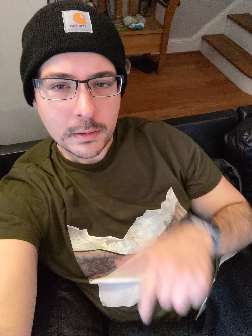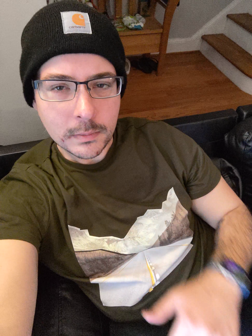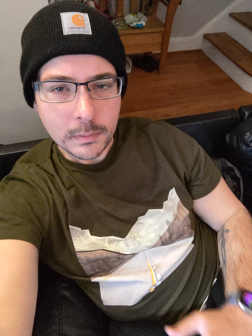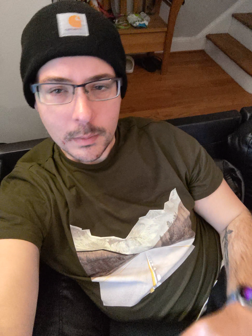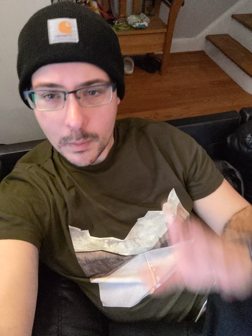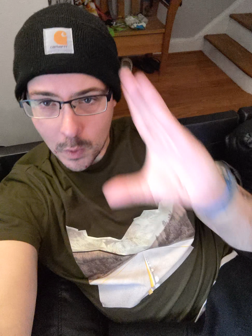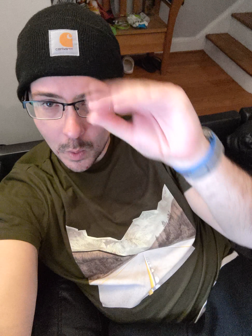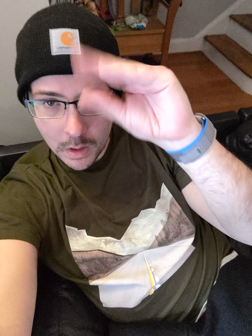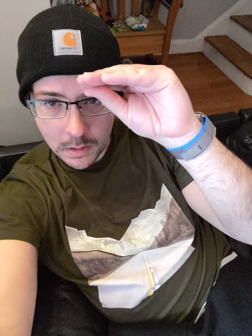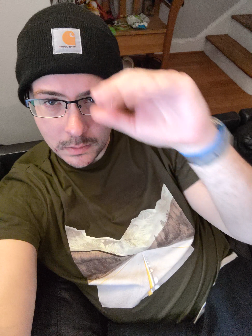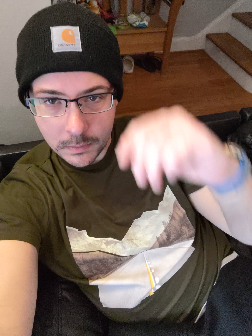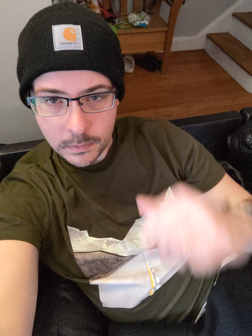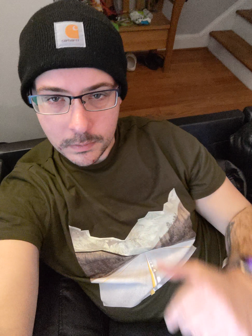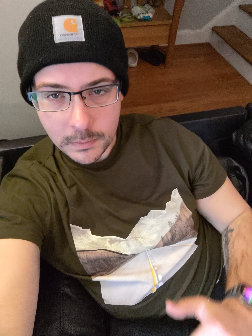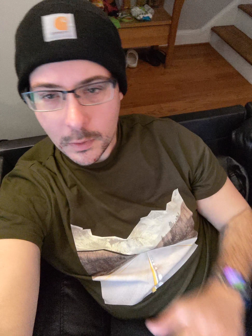boy